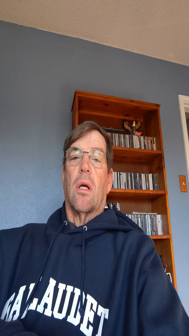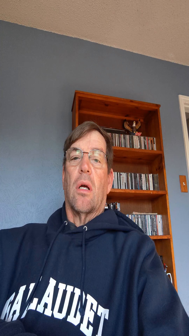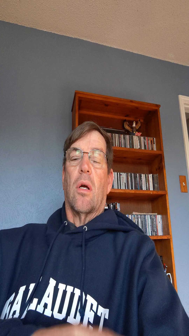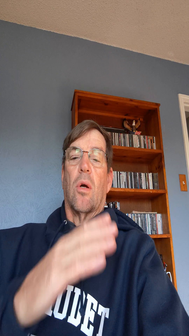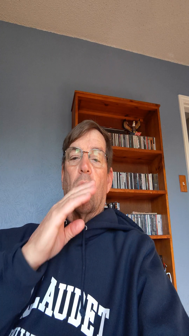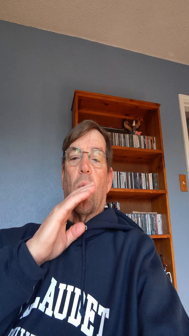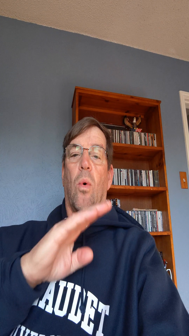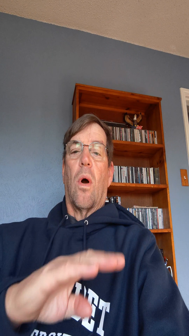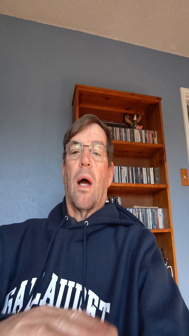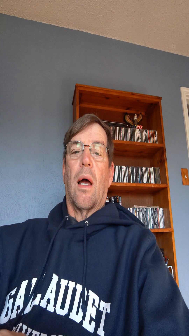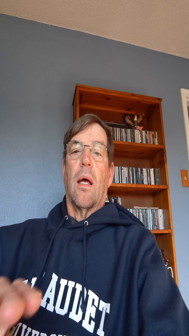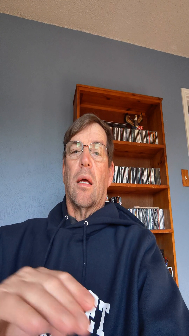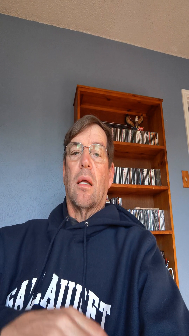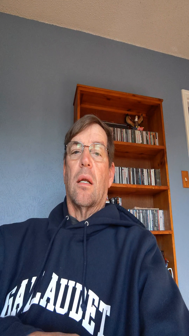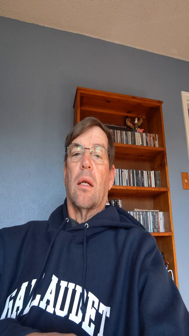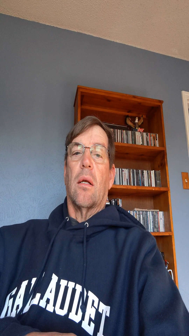quiet